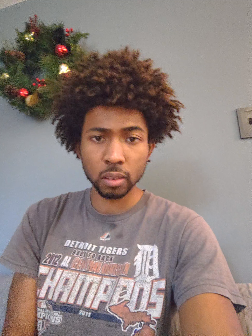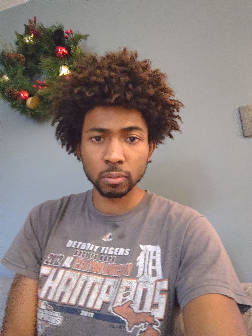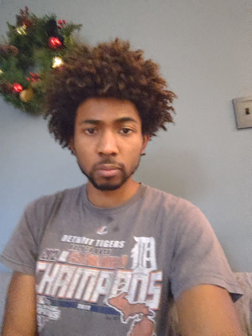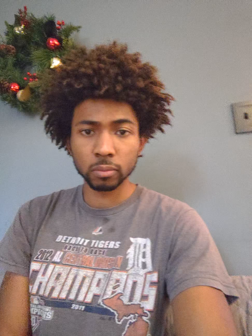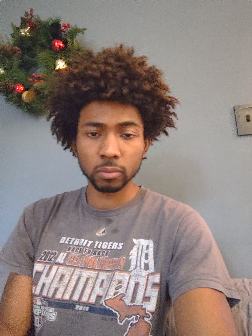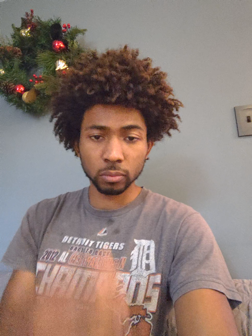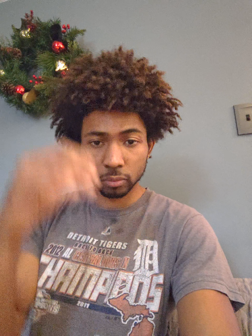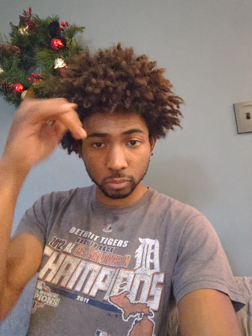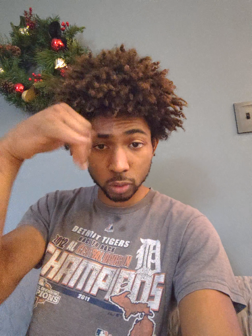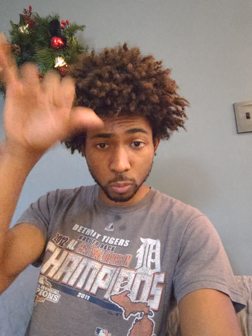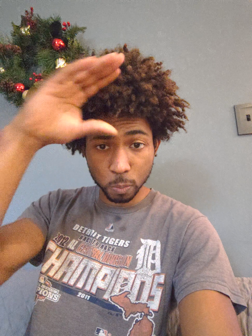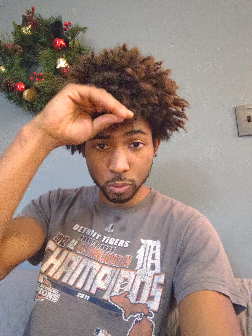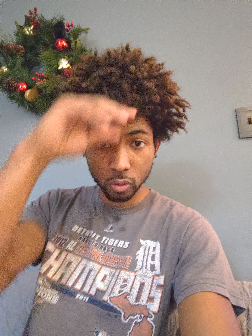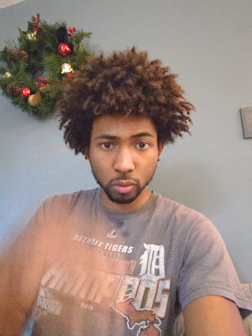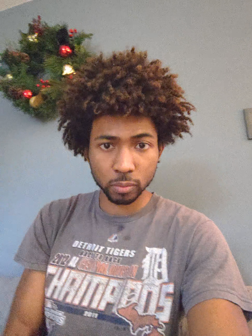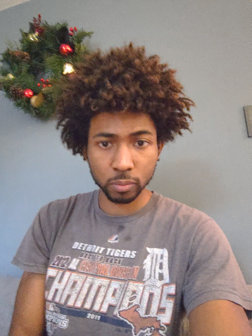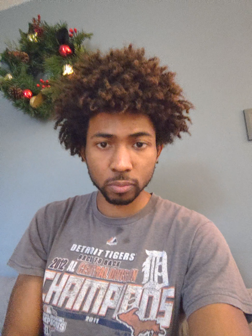cowboy